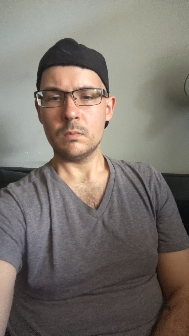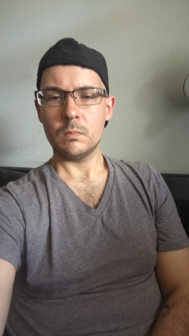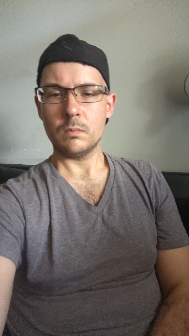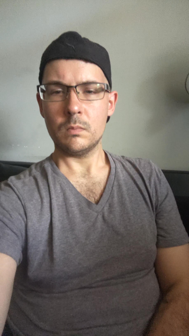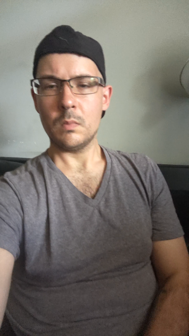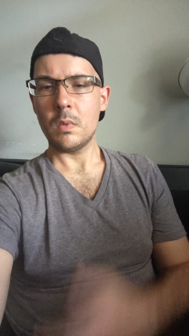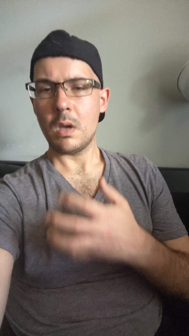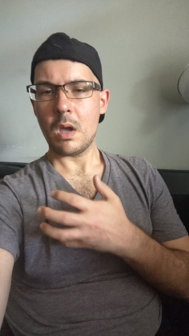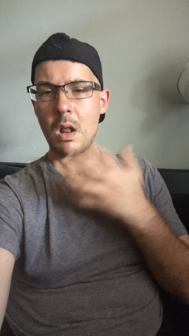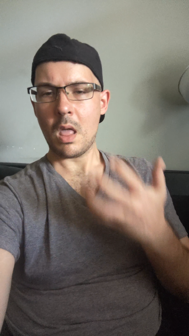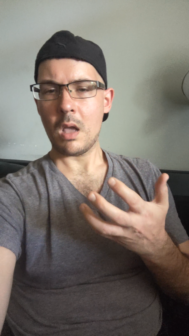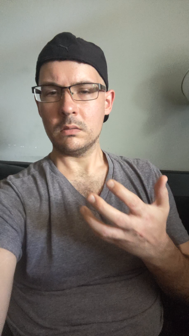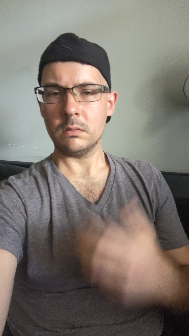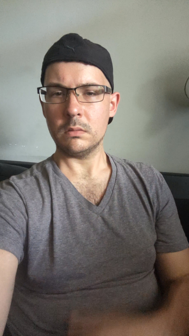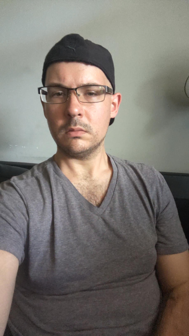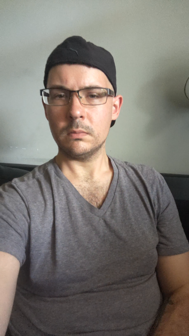a lot